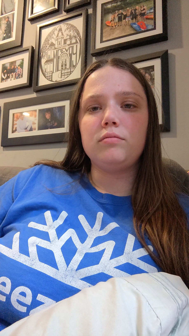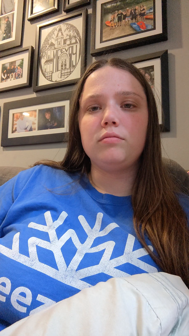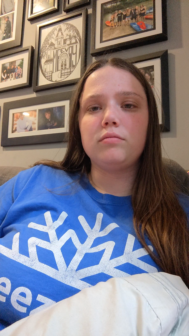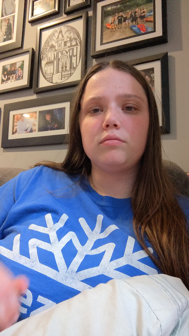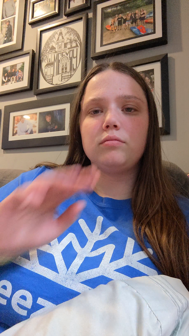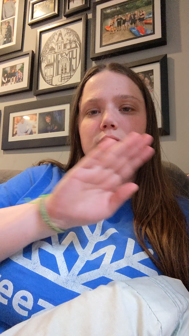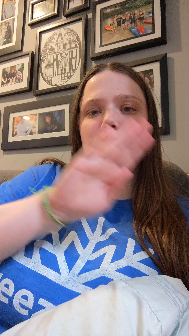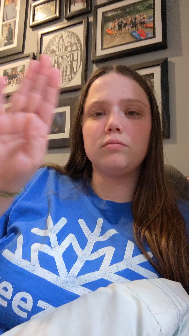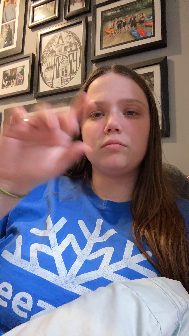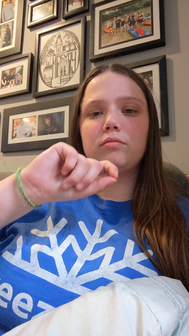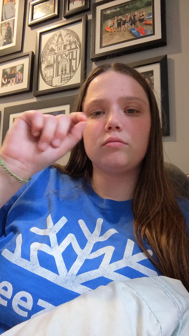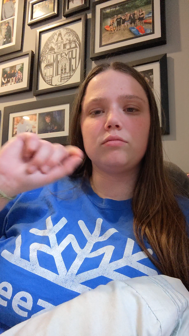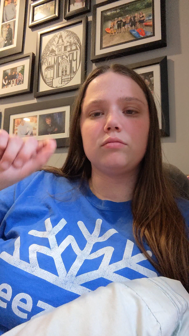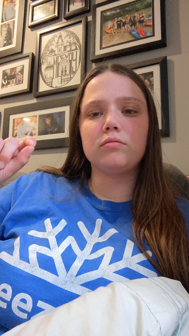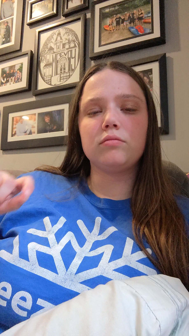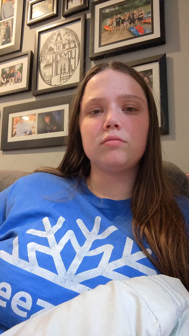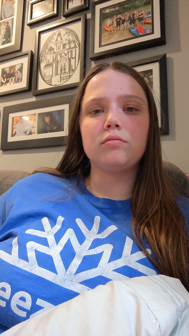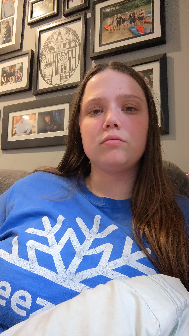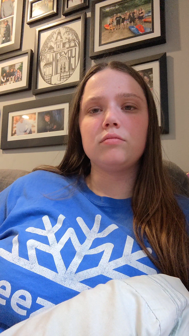chalk